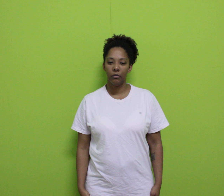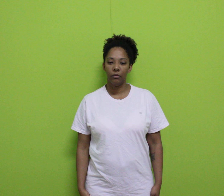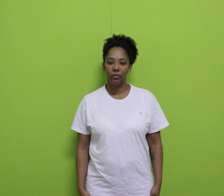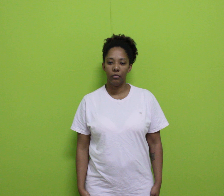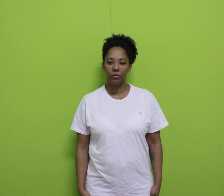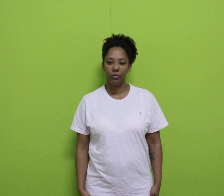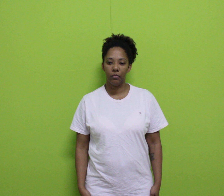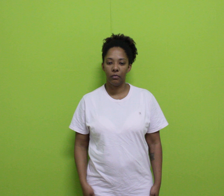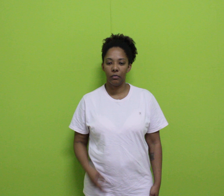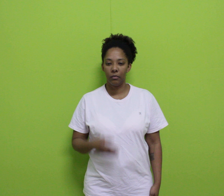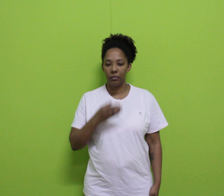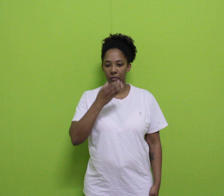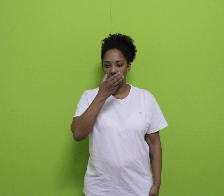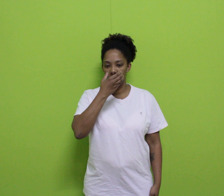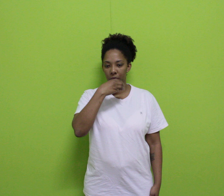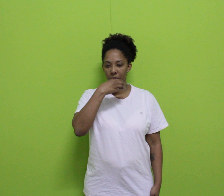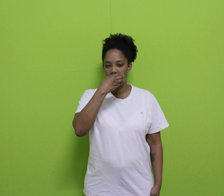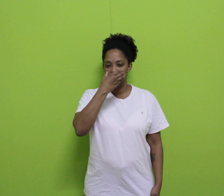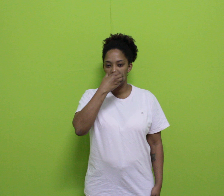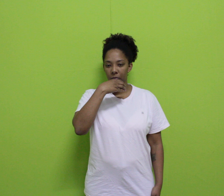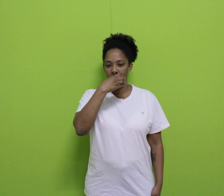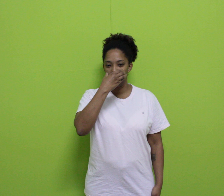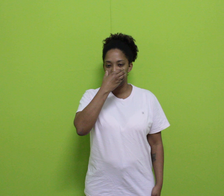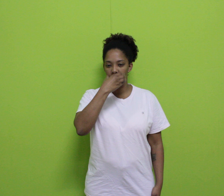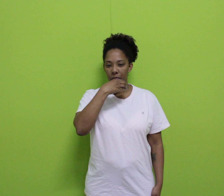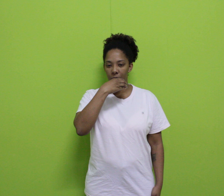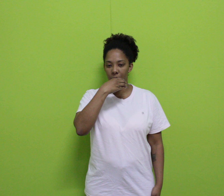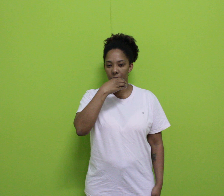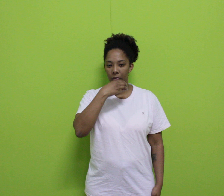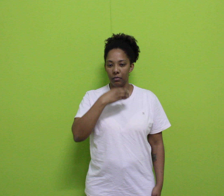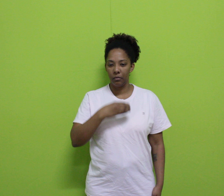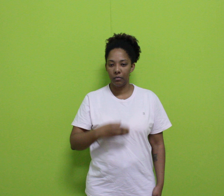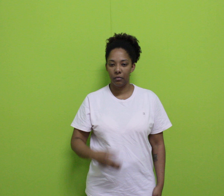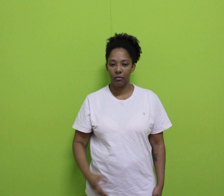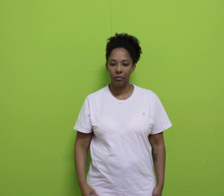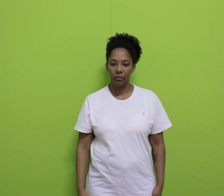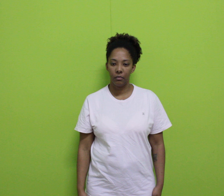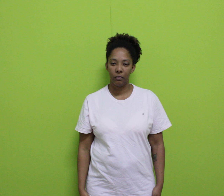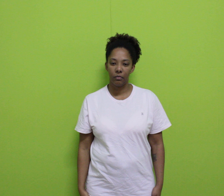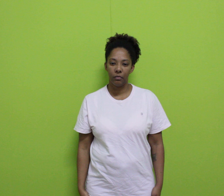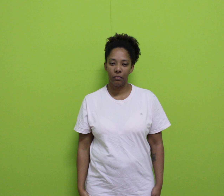maçã